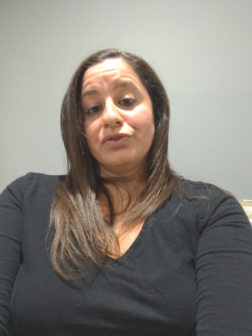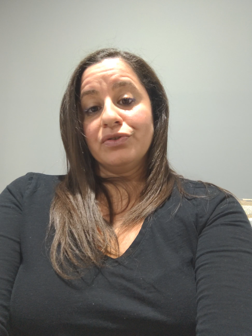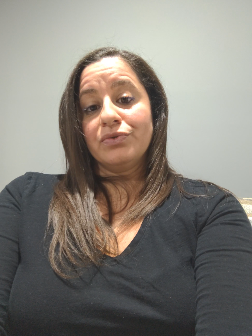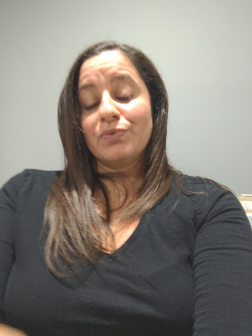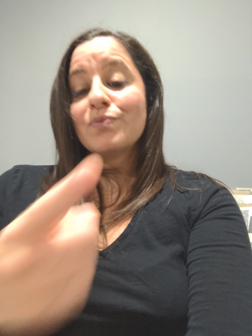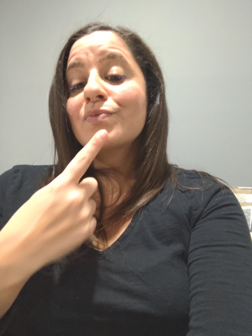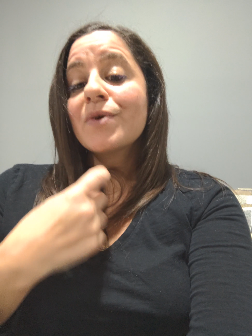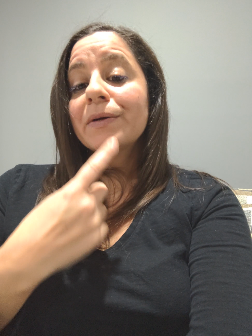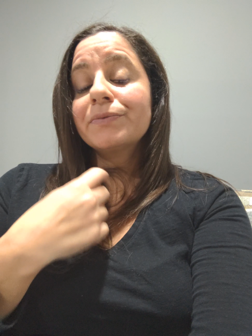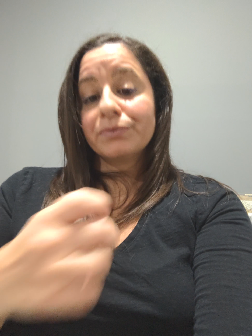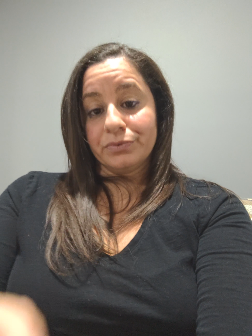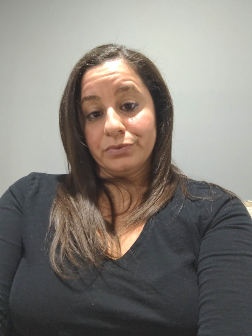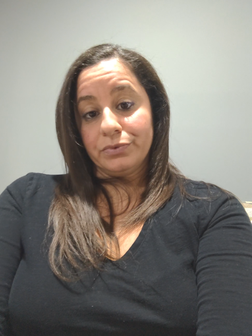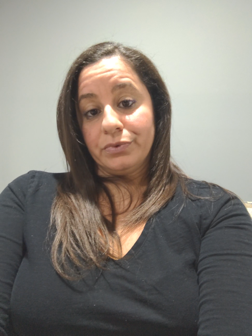red